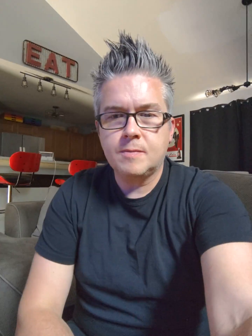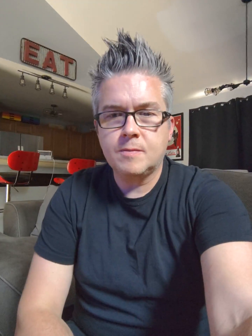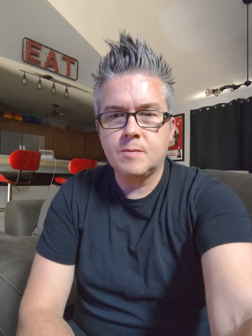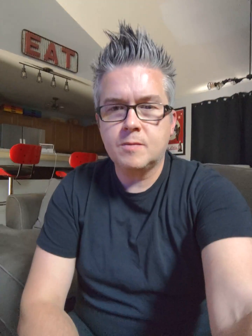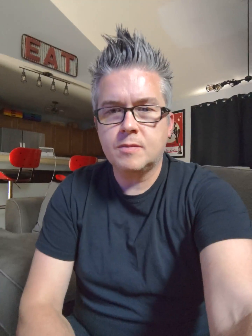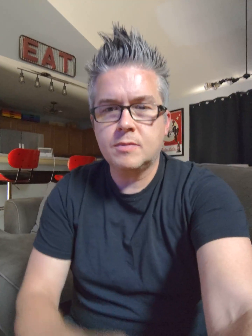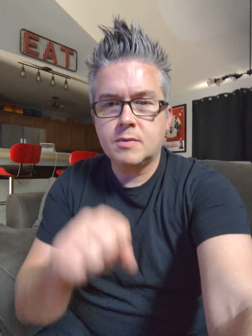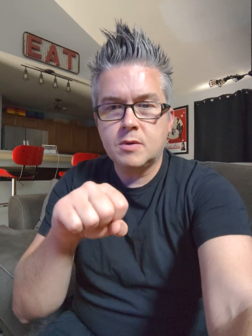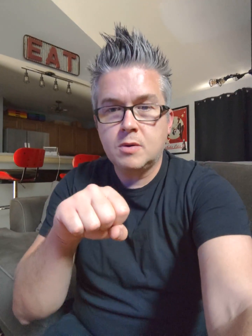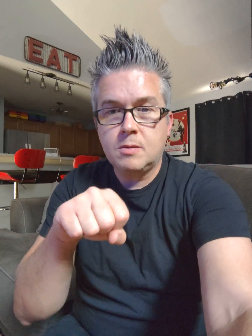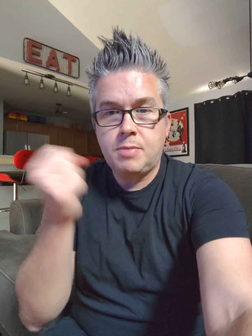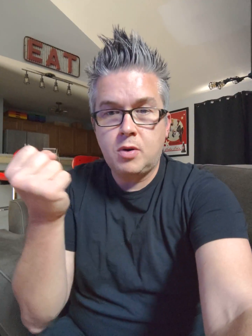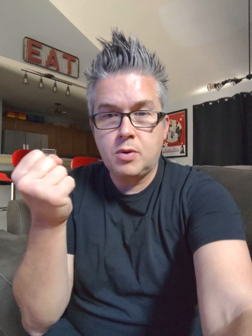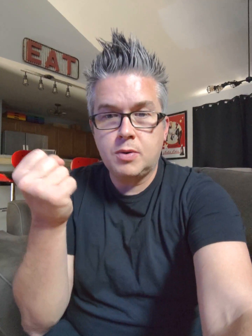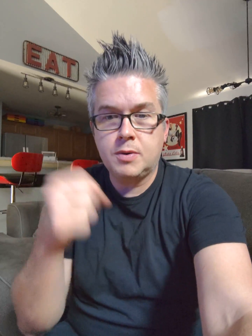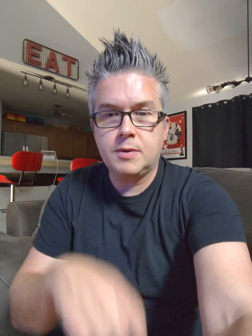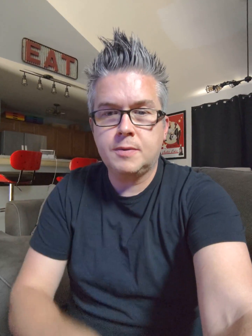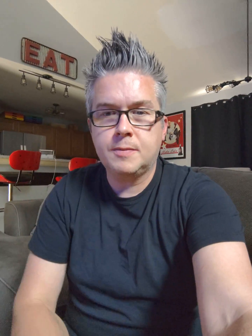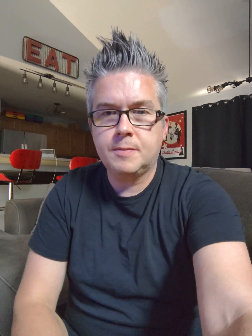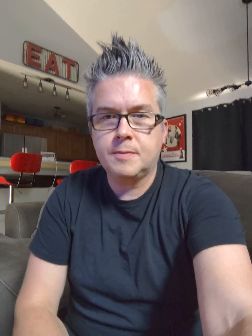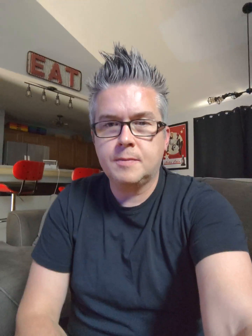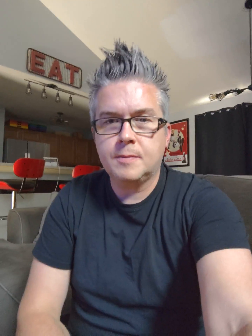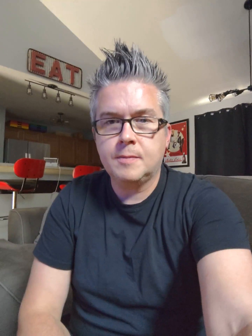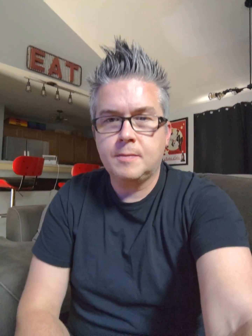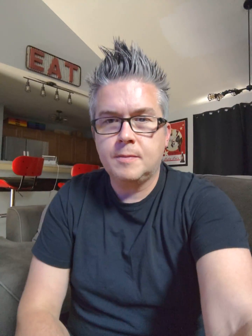break